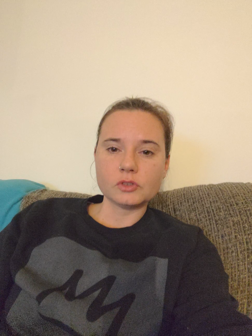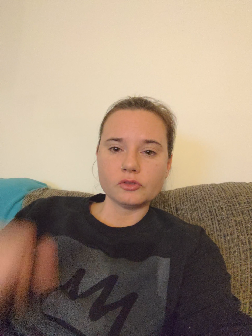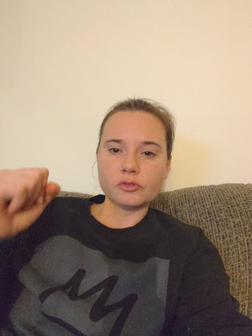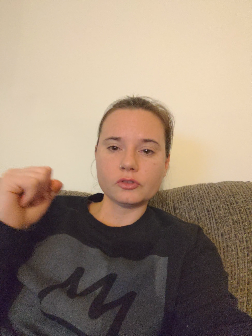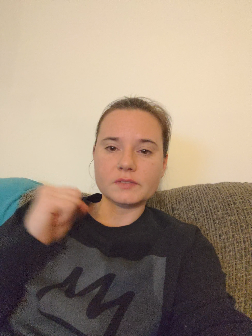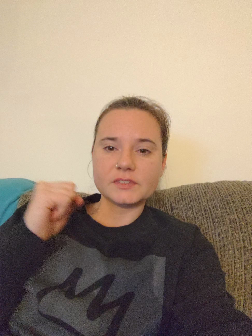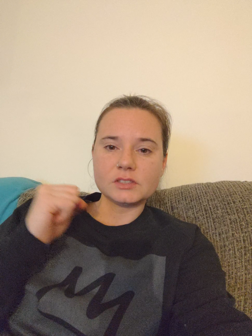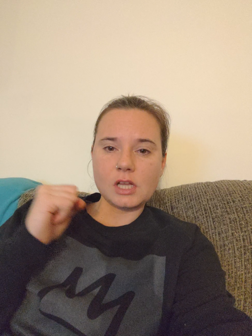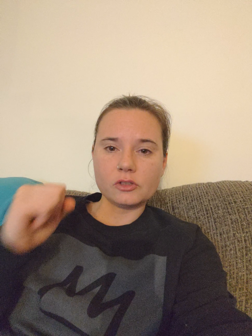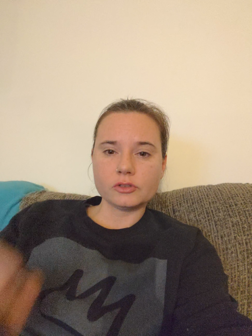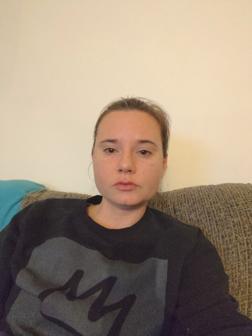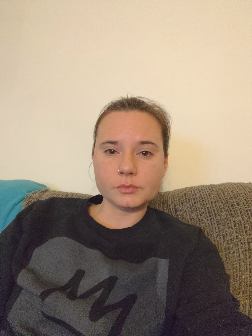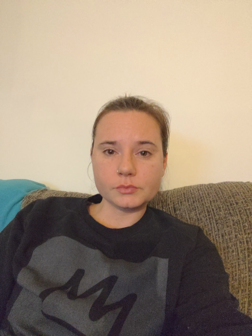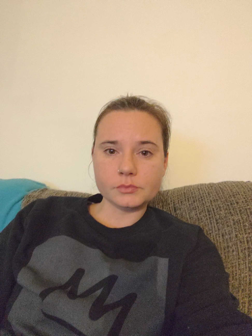refrigerator